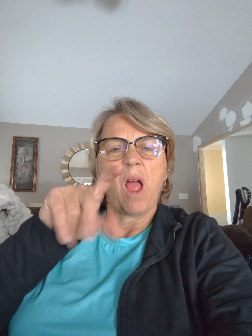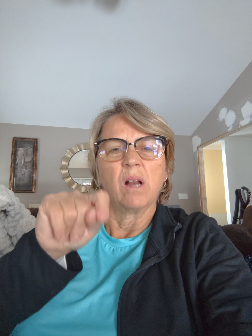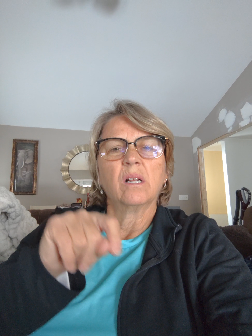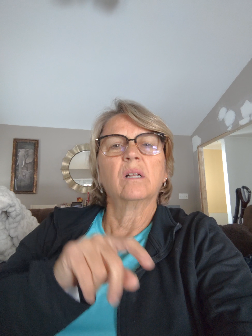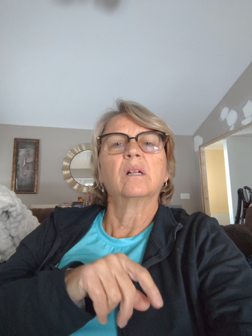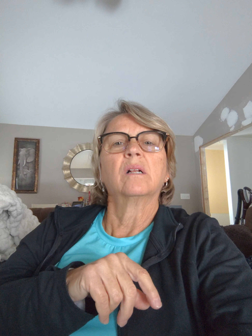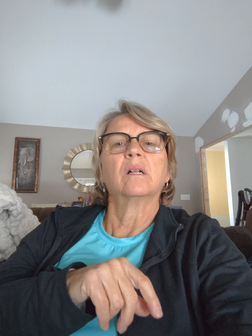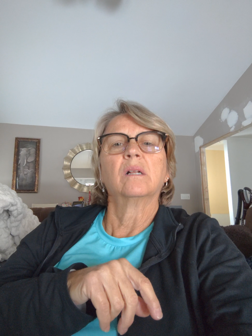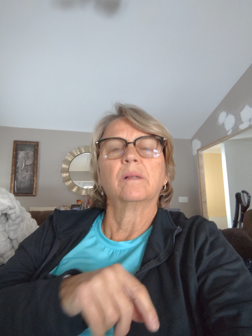cut